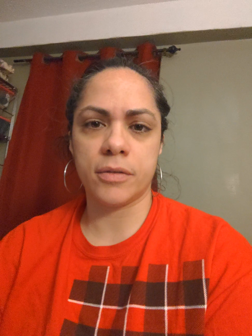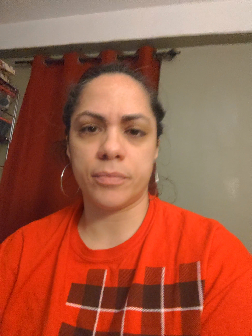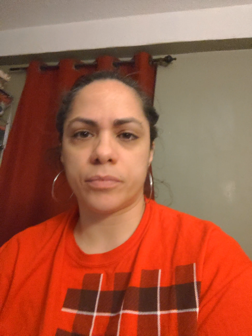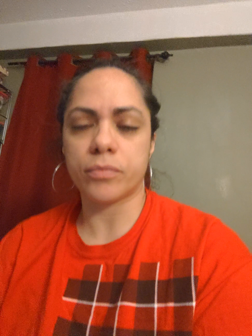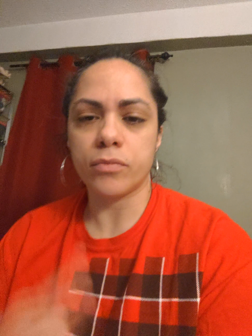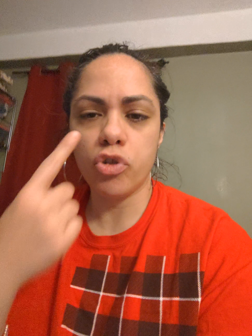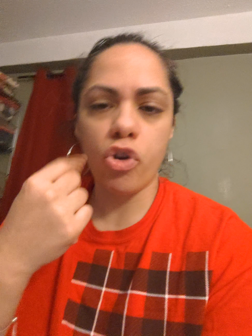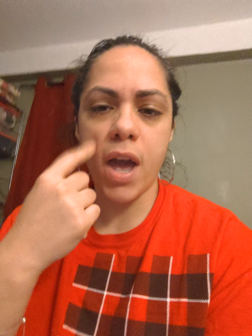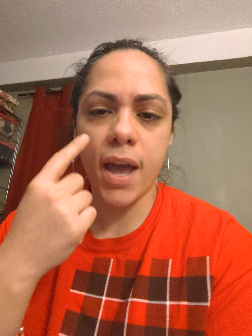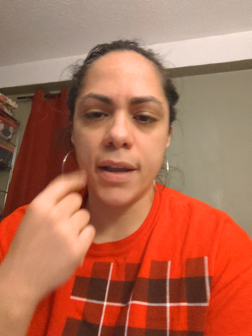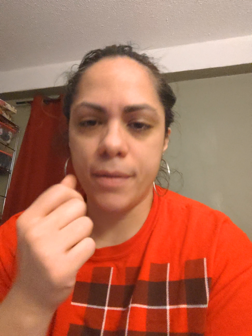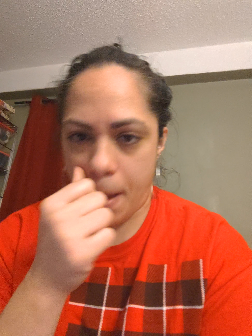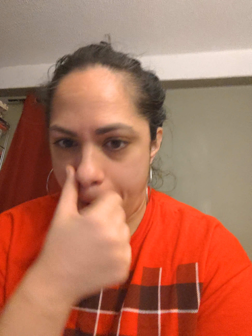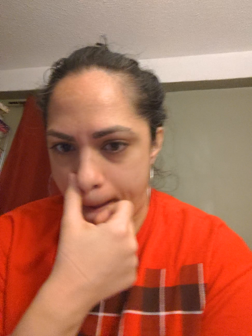cry